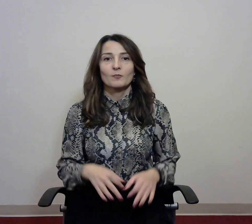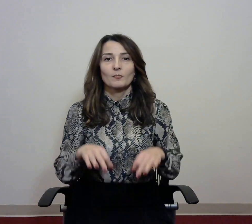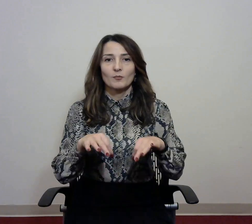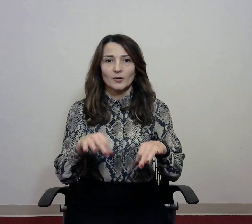avtomobil